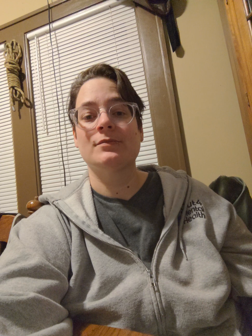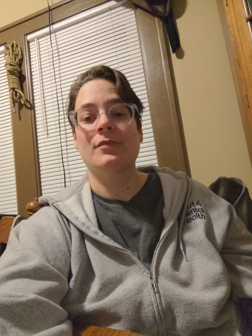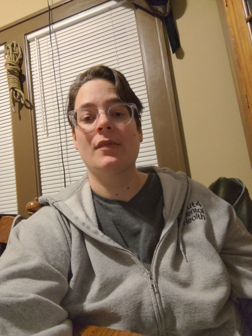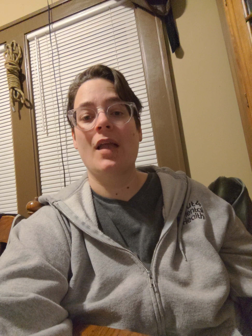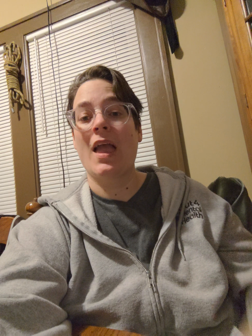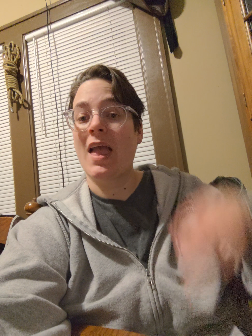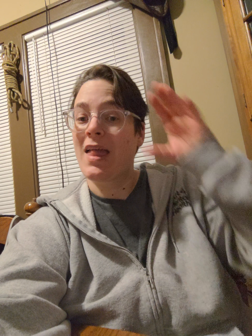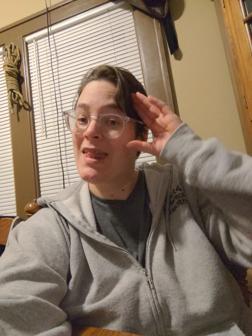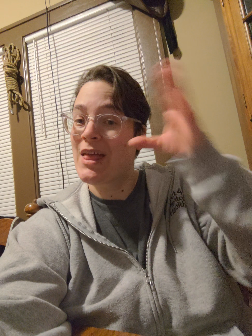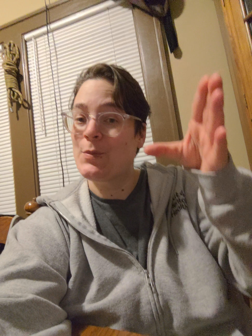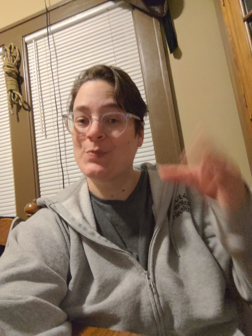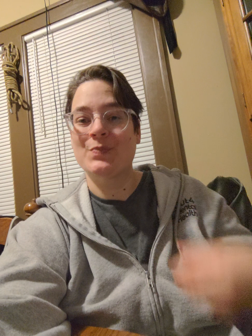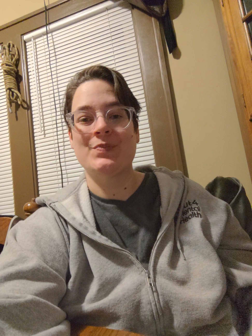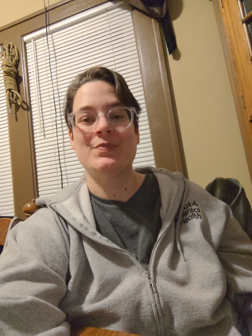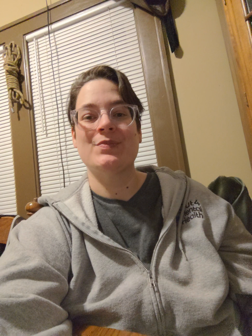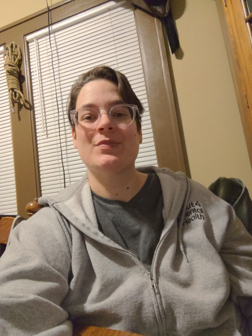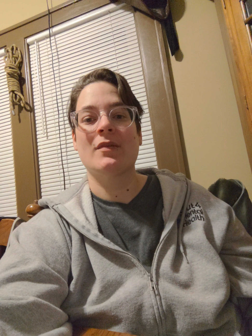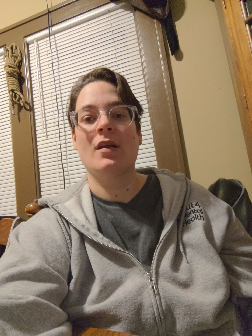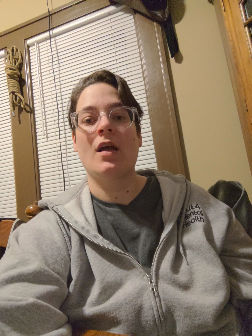hello